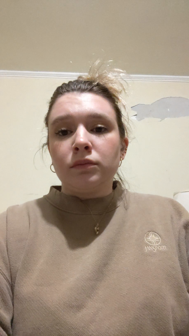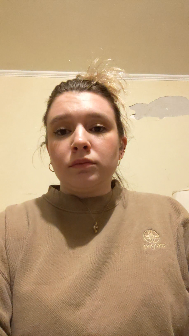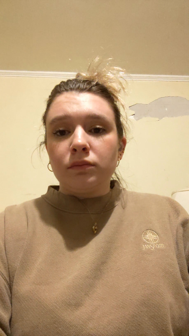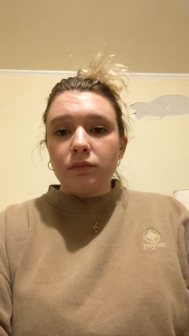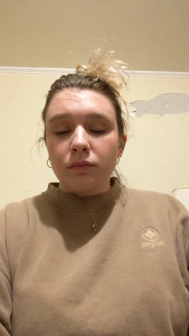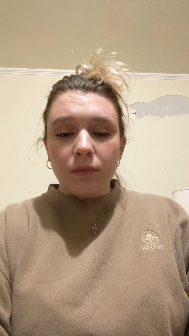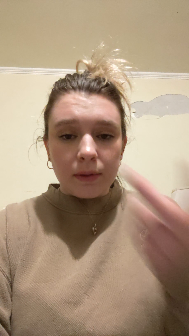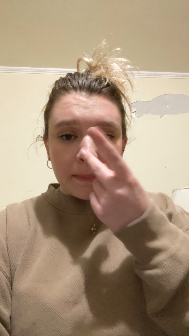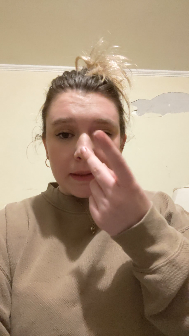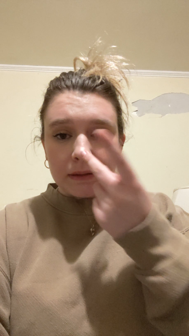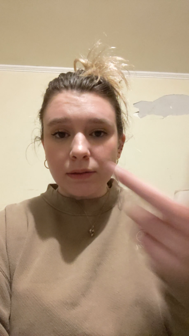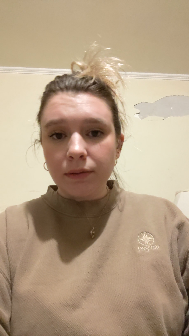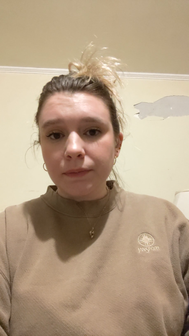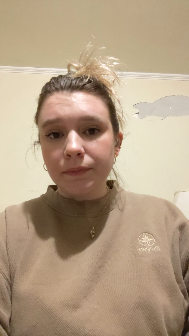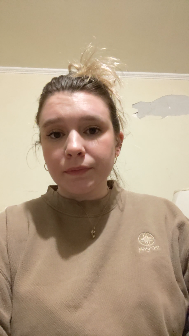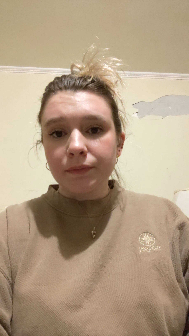penis